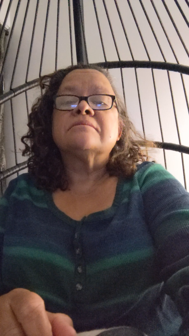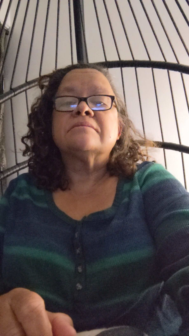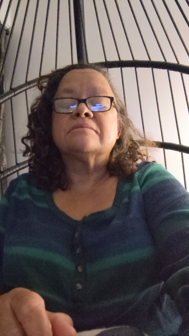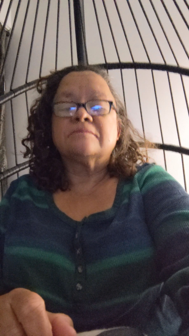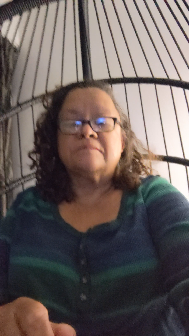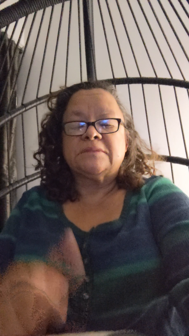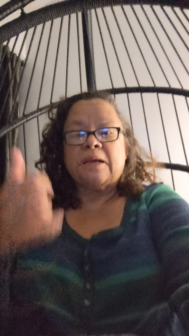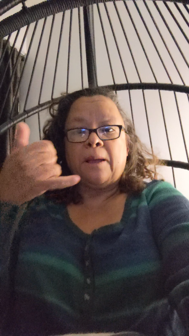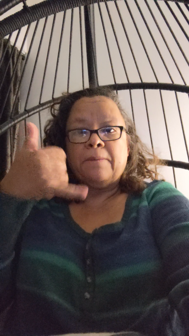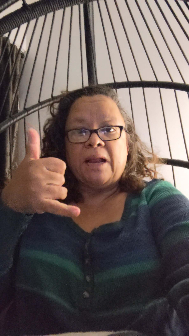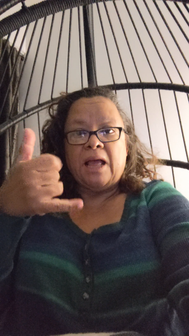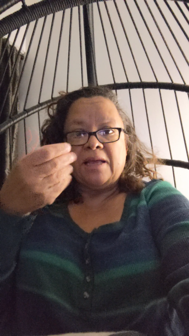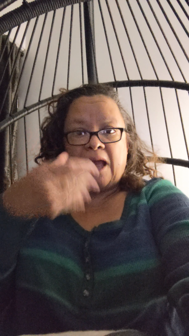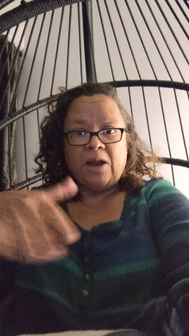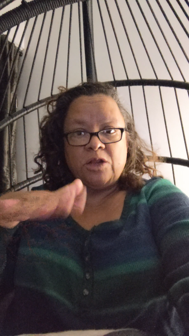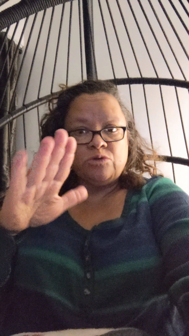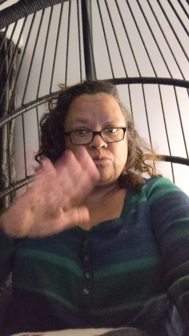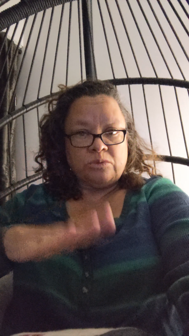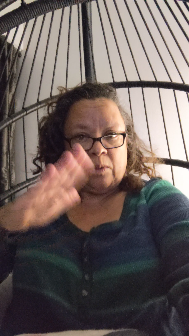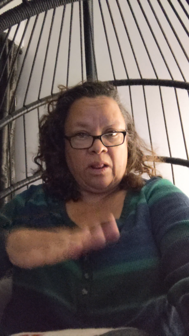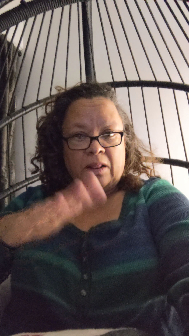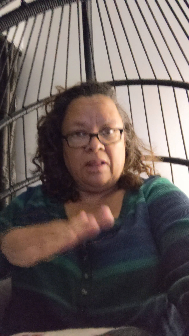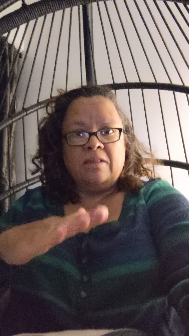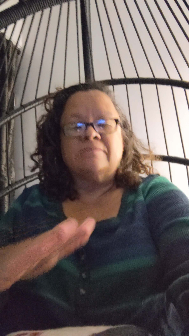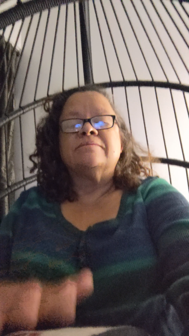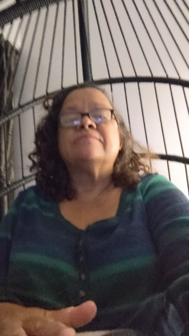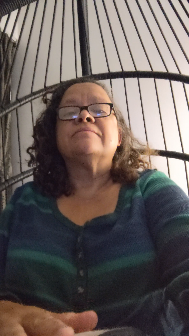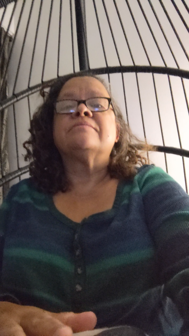playground